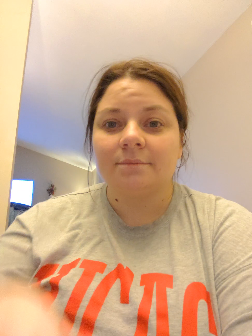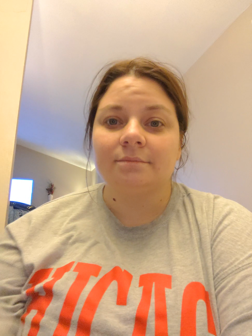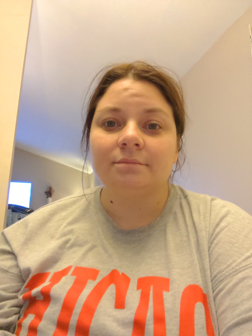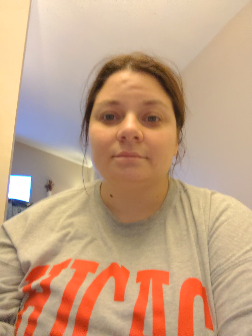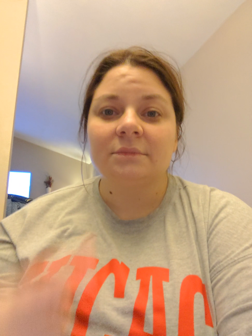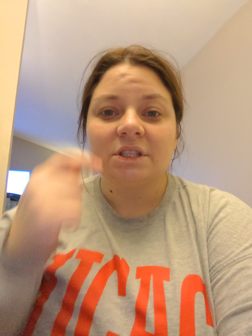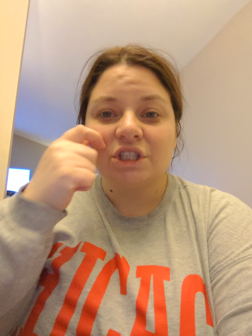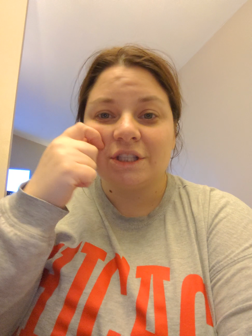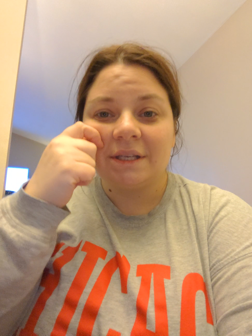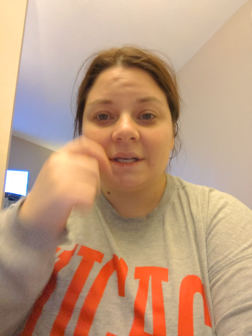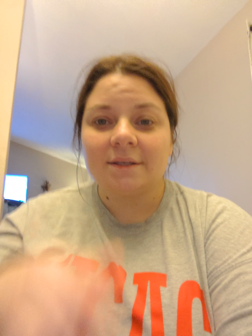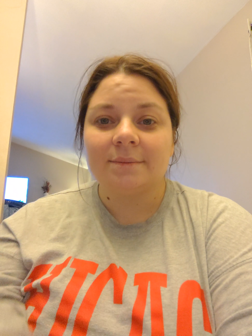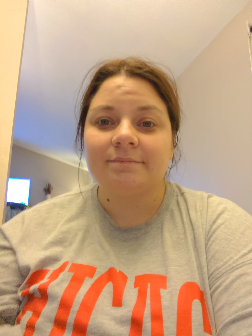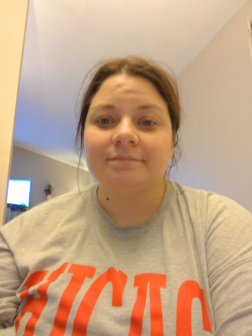cheek